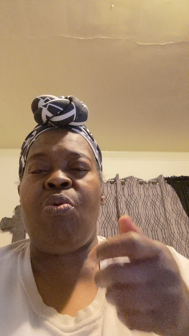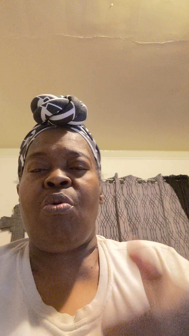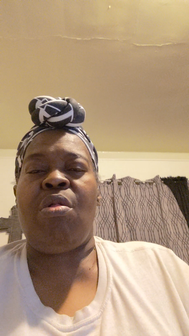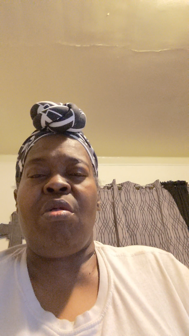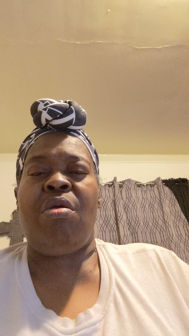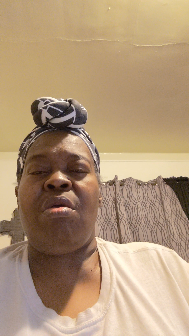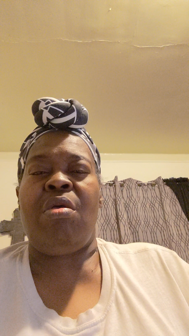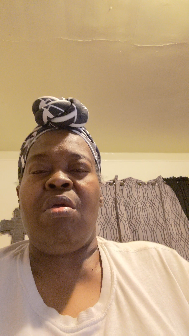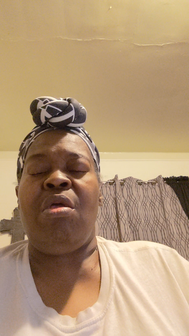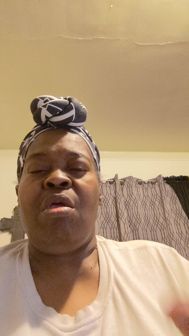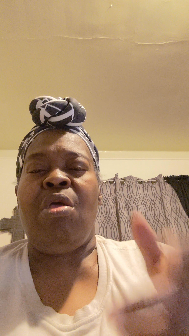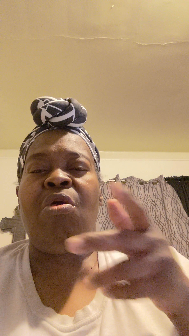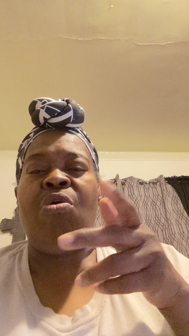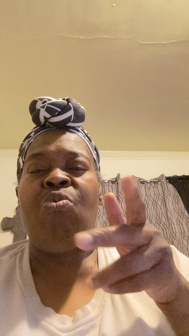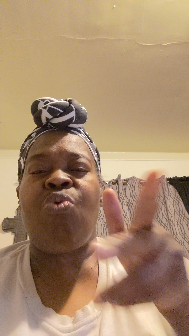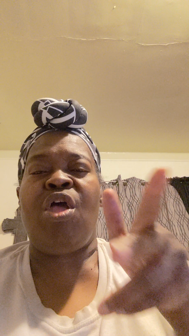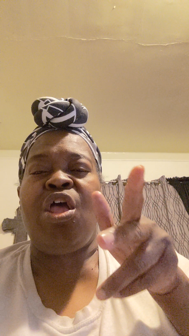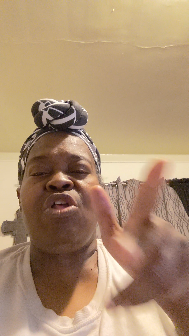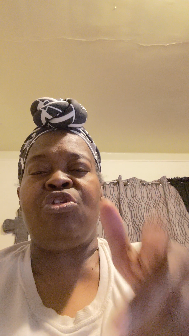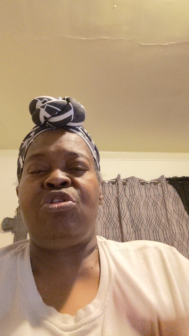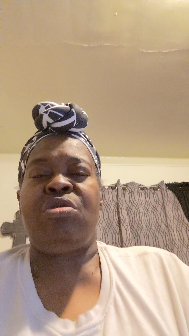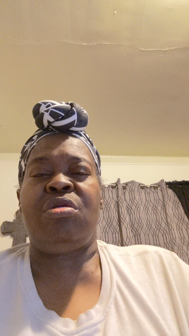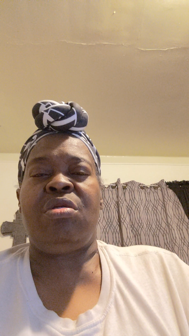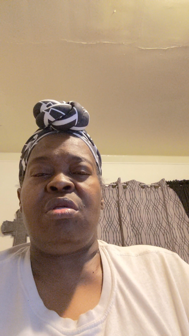garage